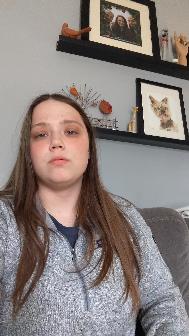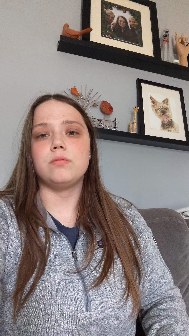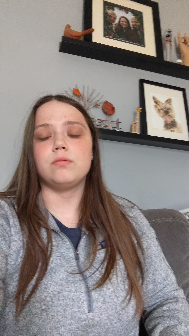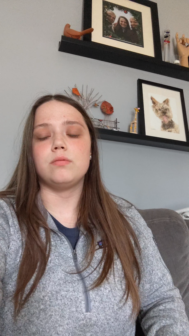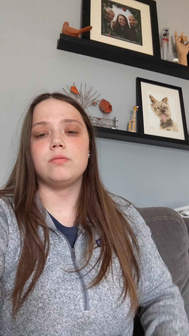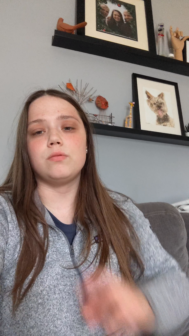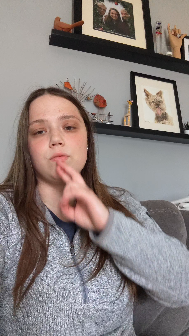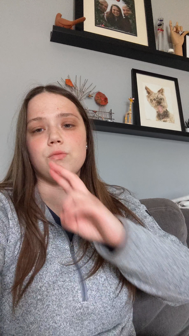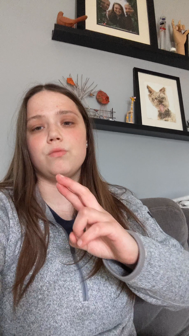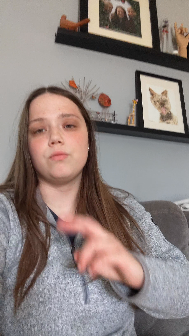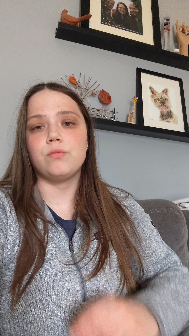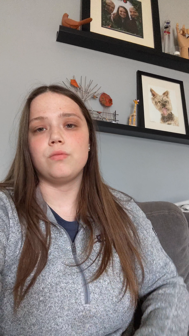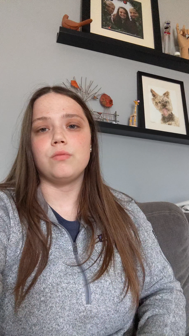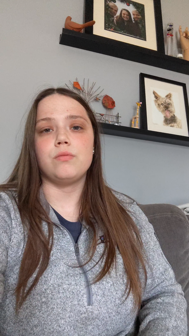are